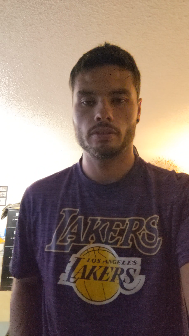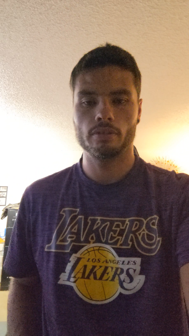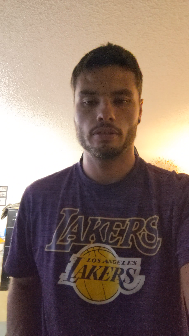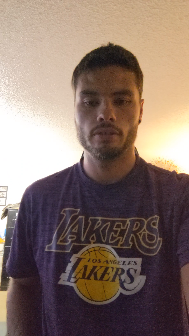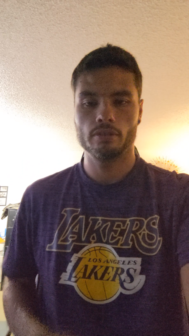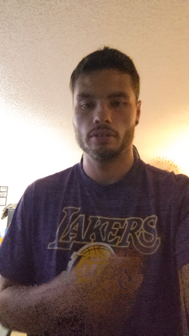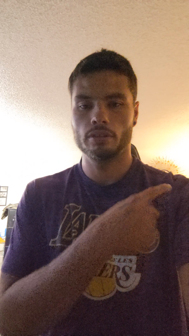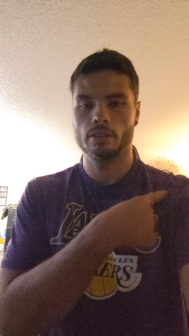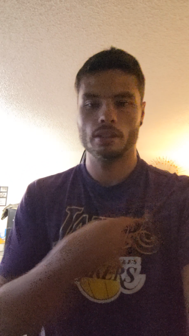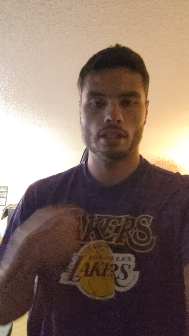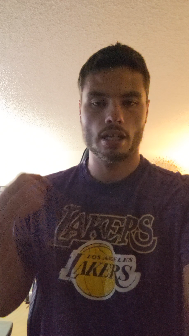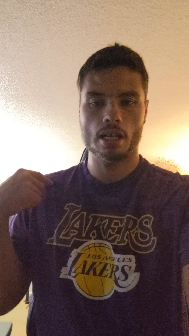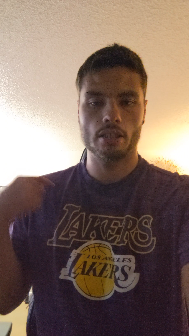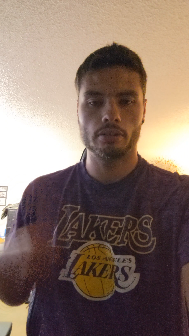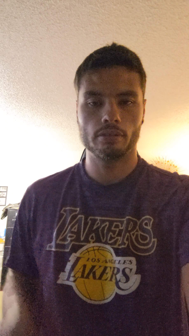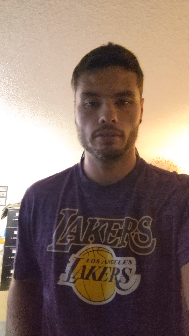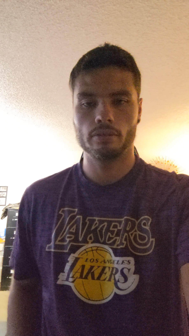necklace